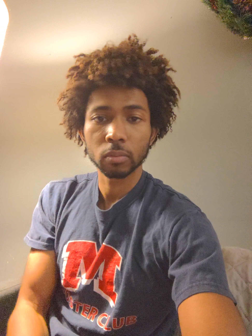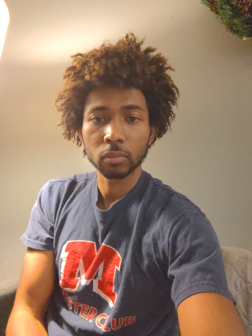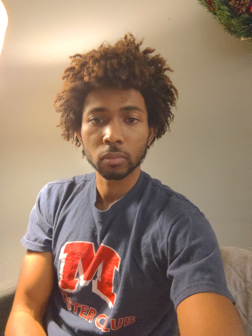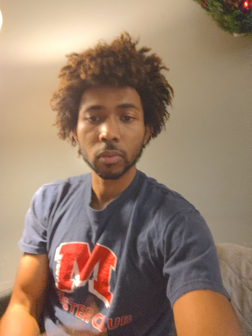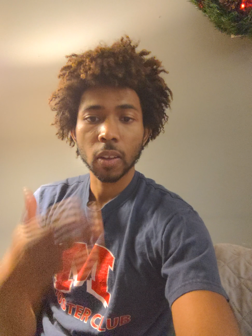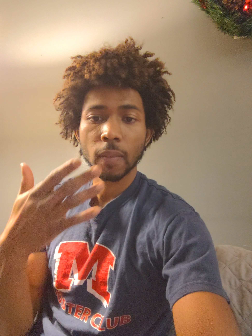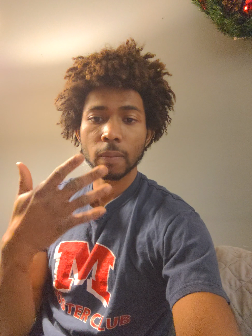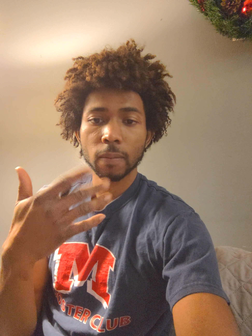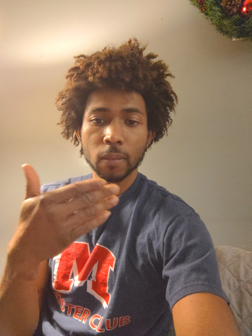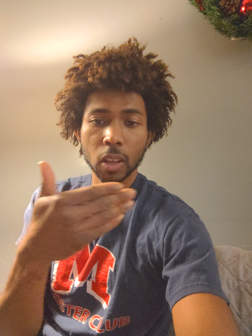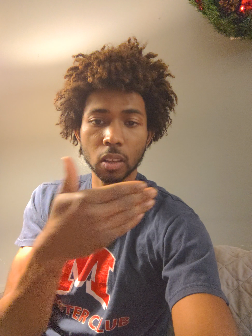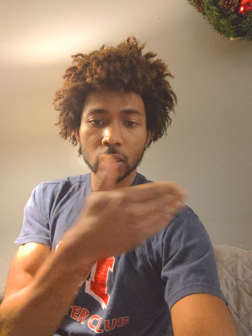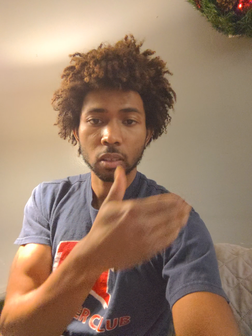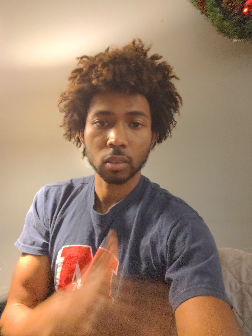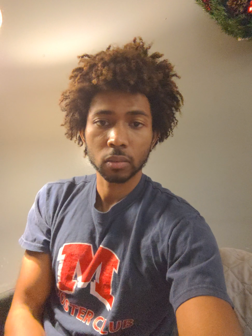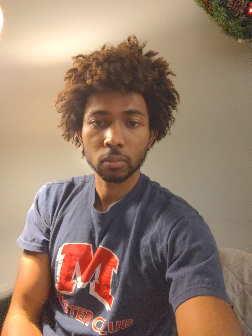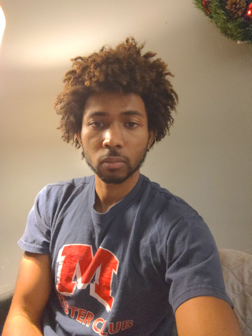fish